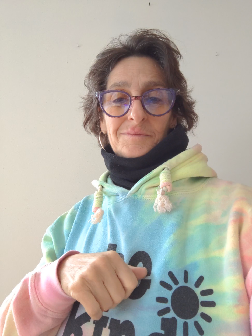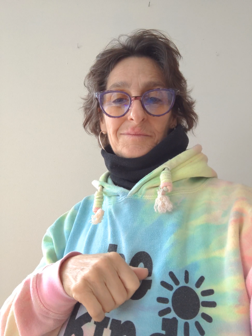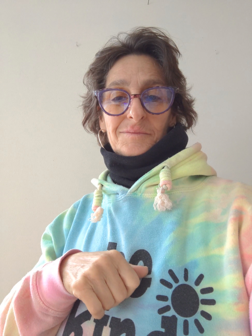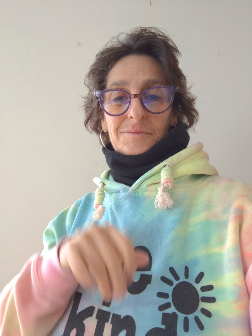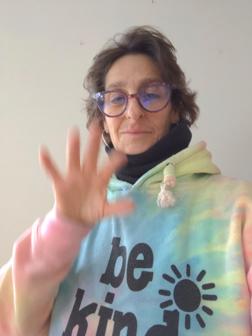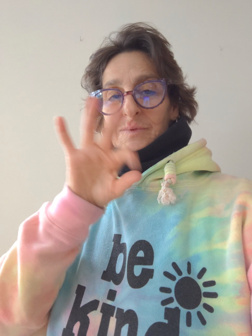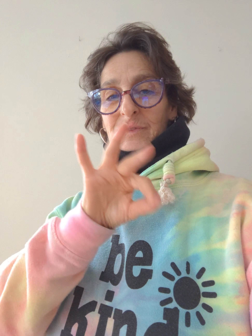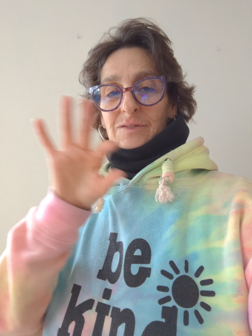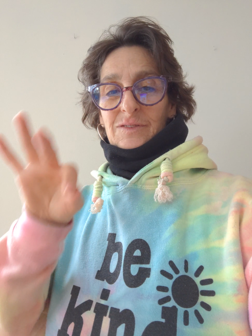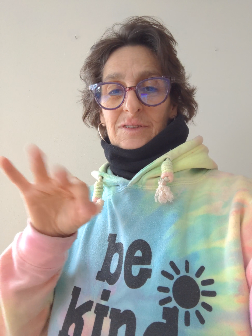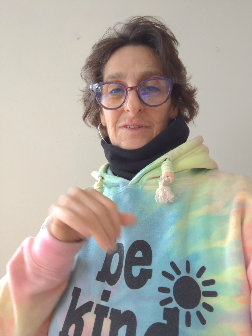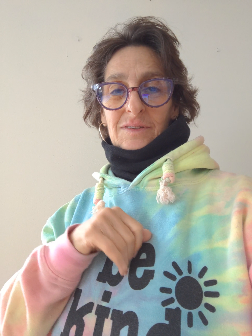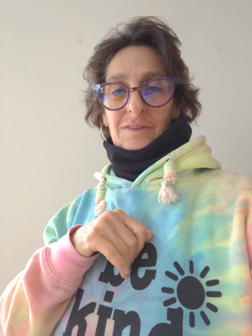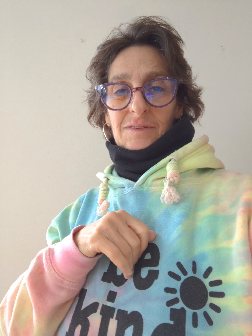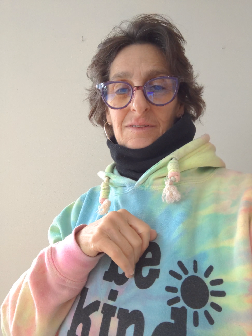french fries